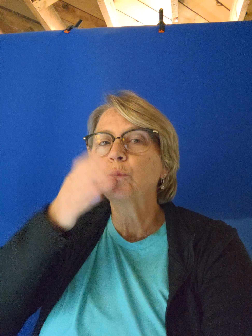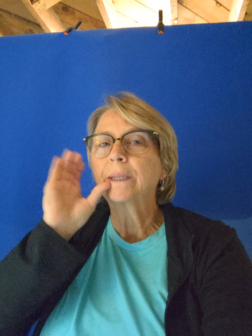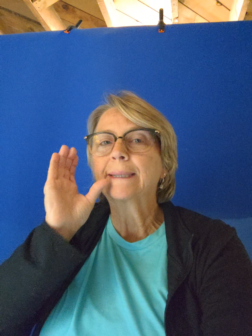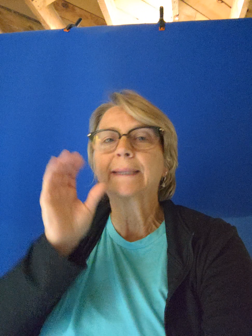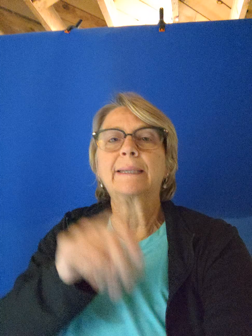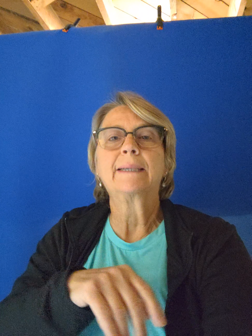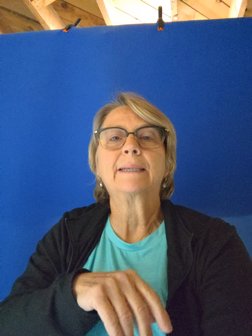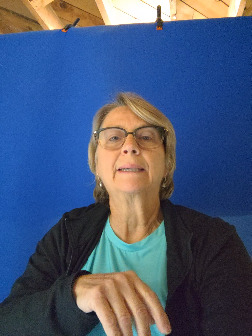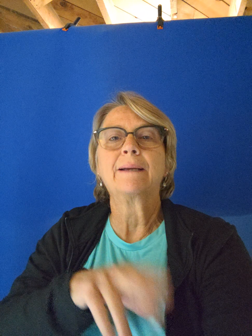drink